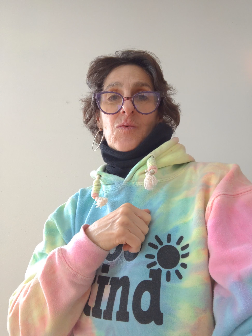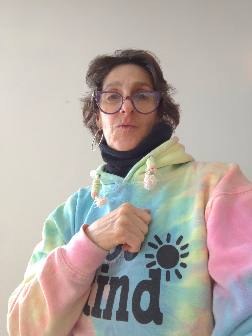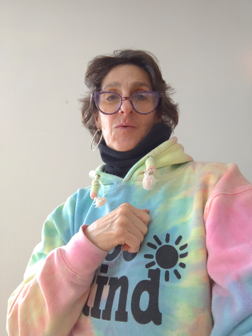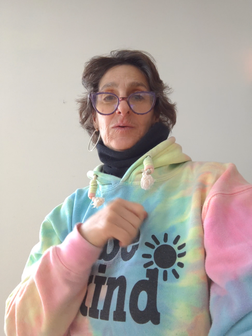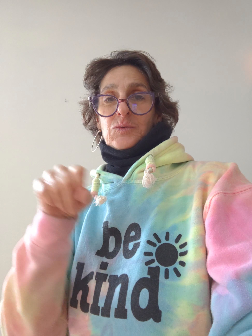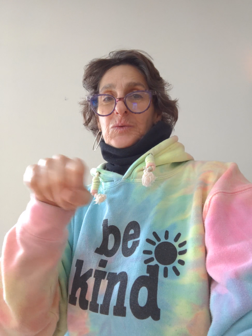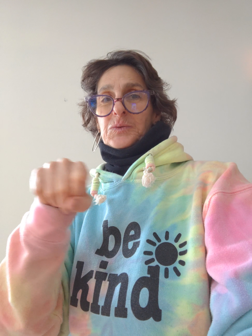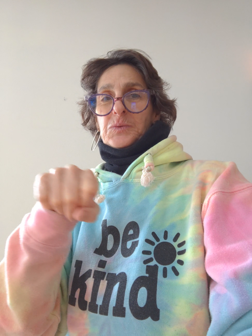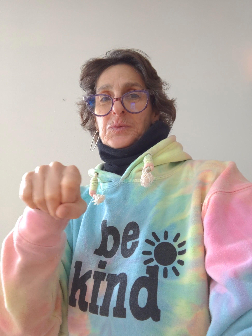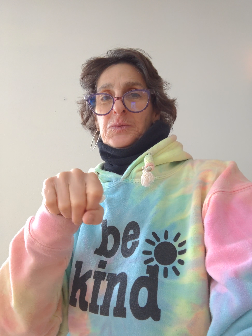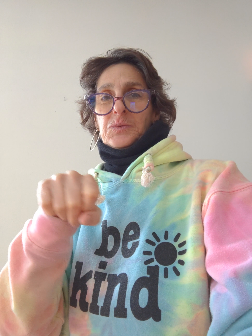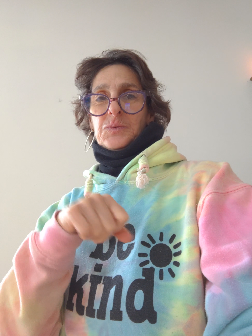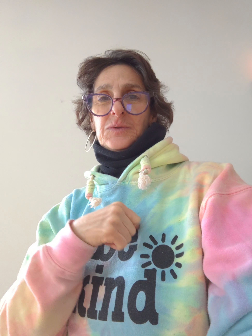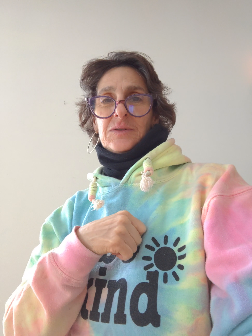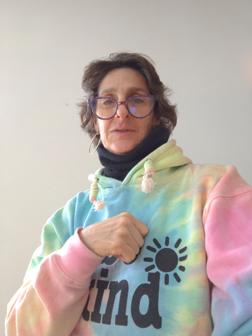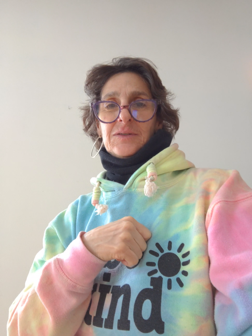shoe